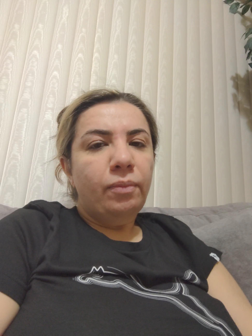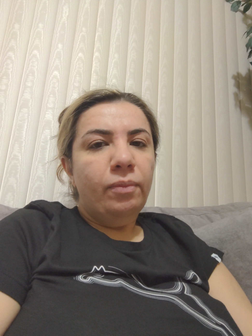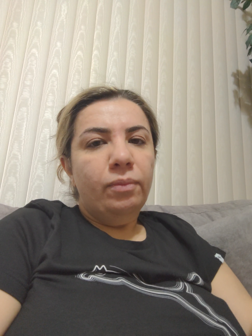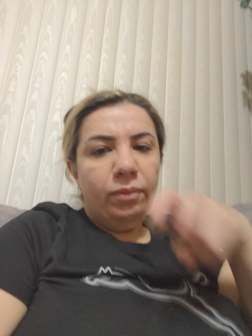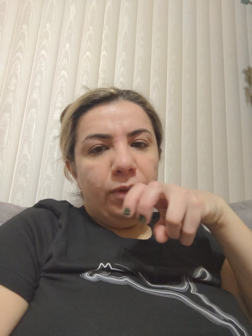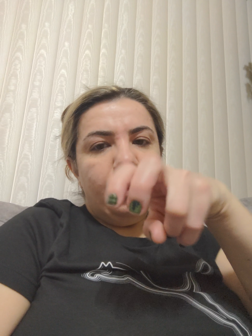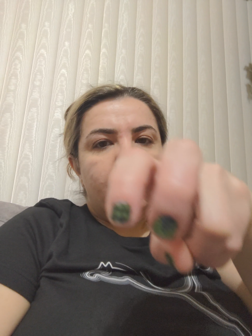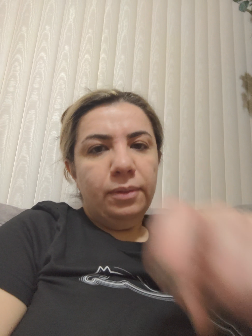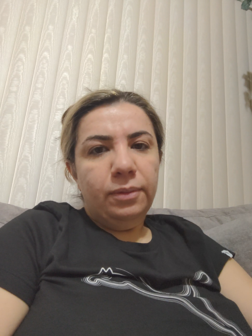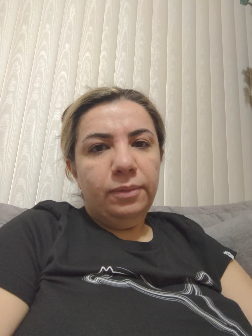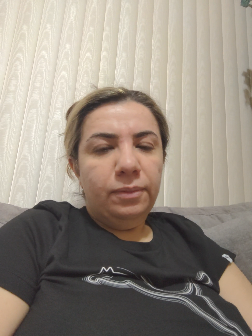ride